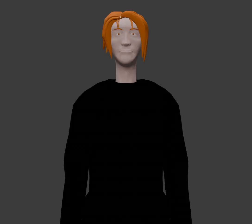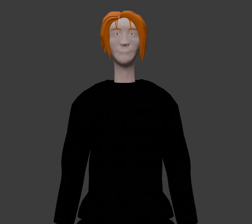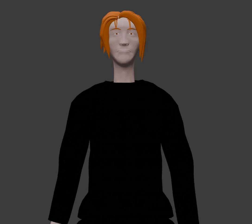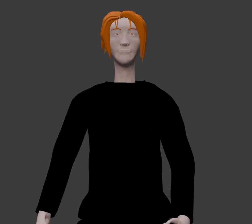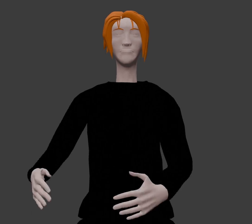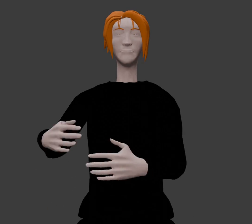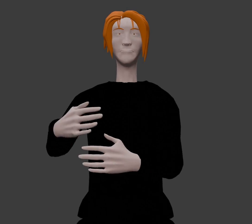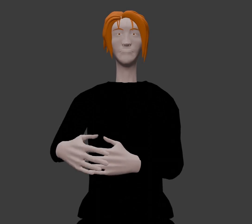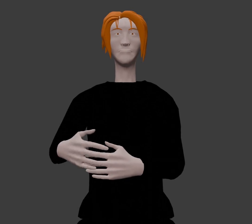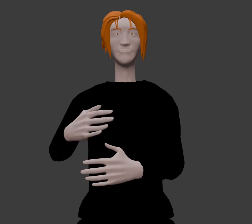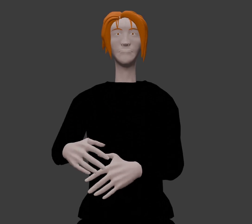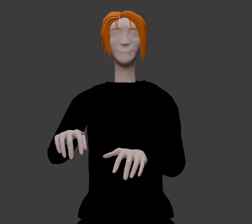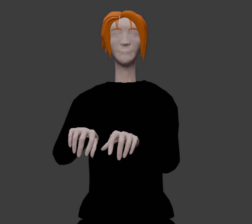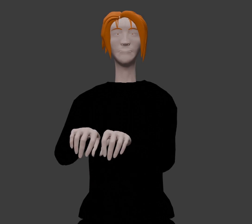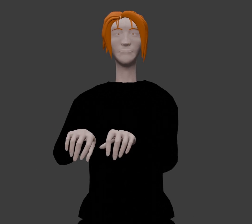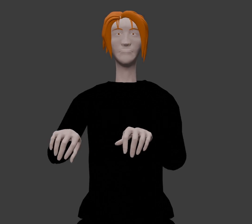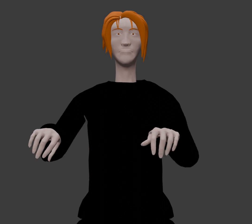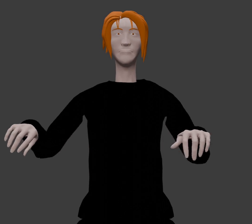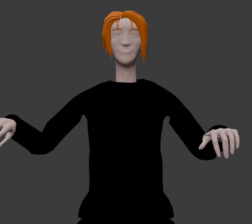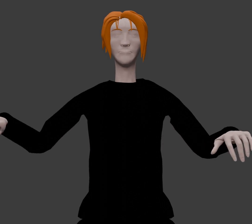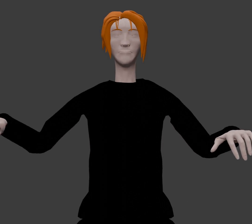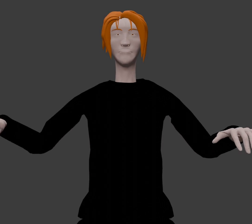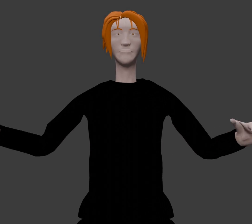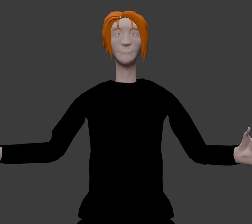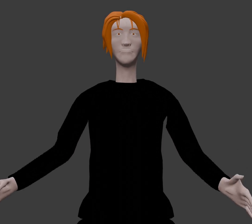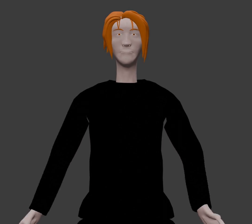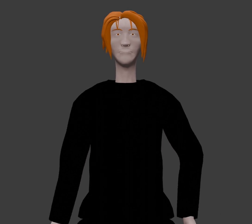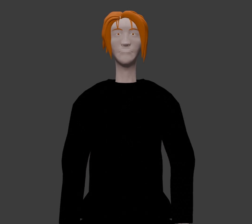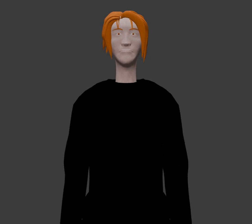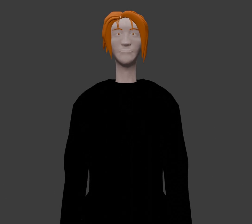Baguette